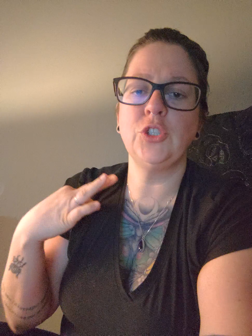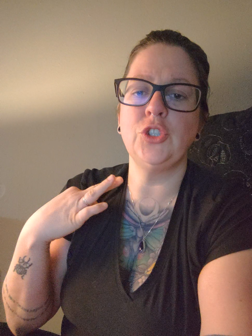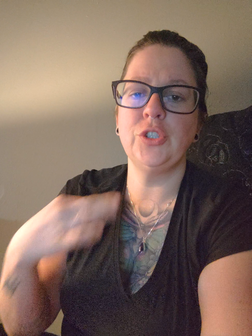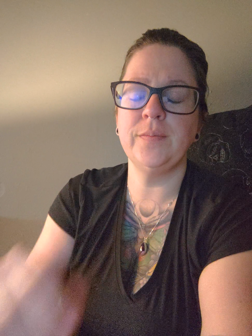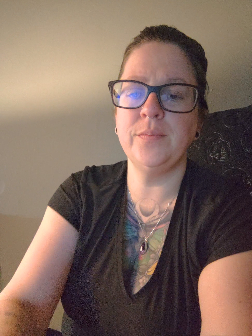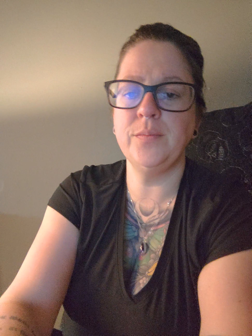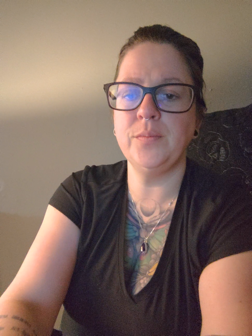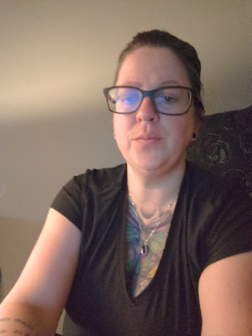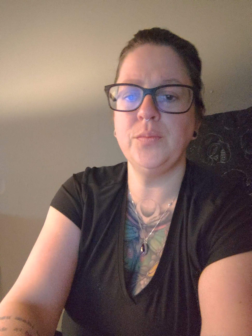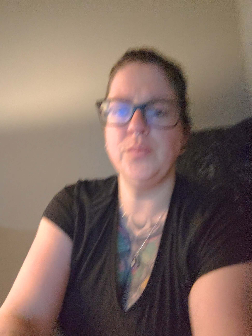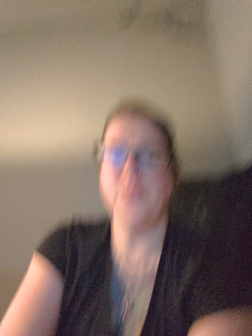shirt